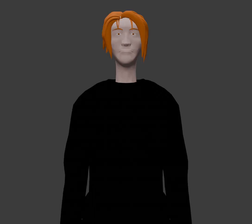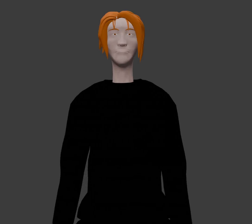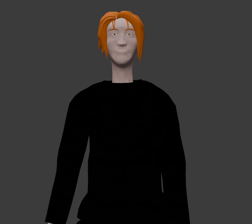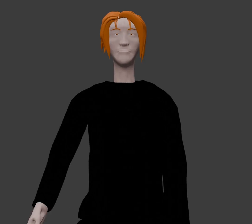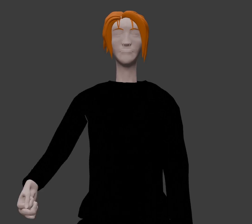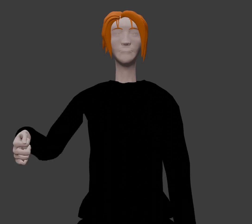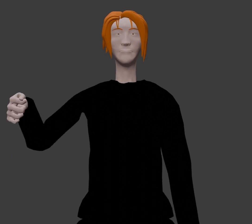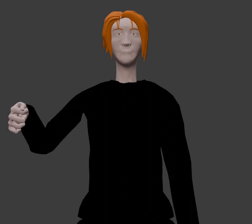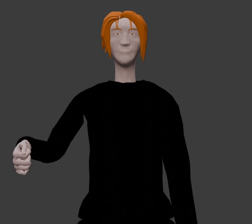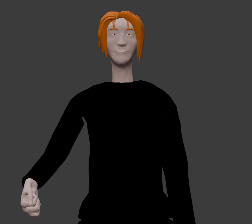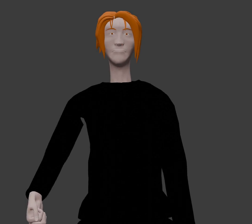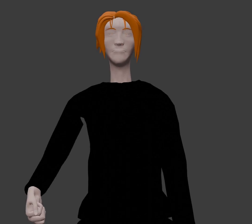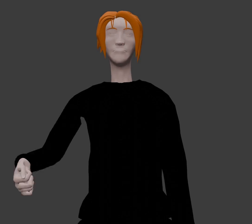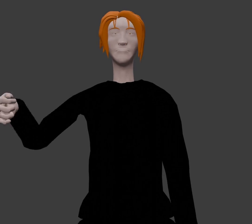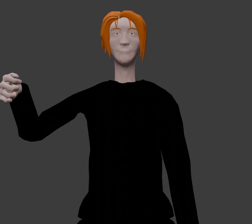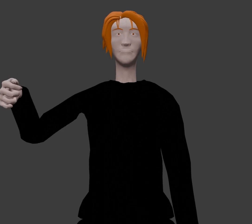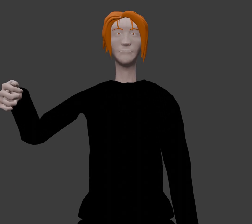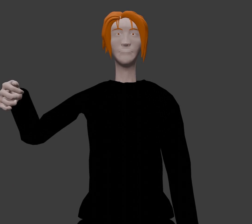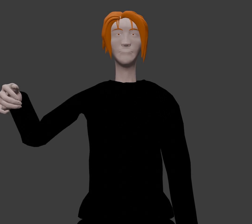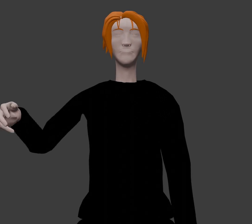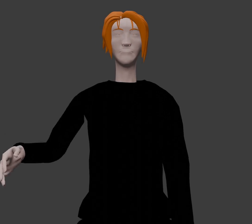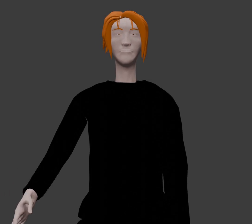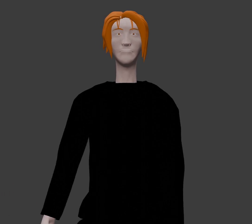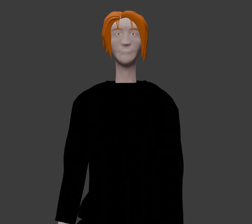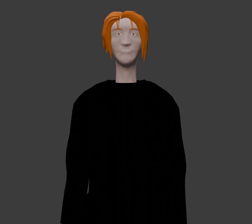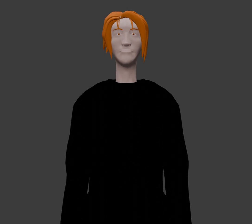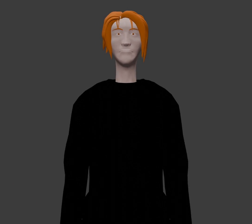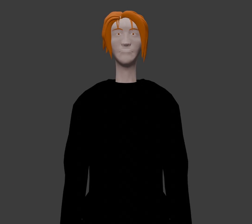Bag